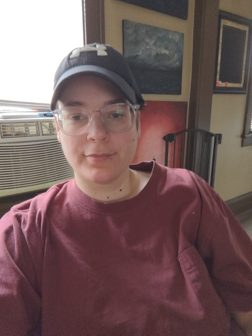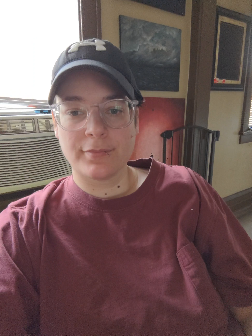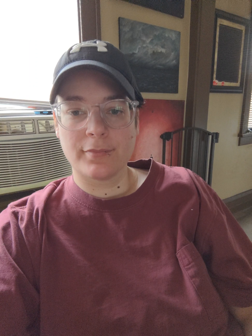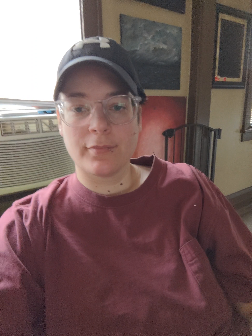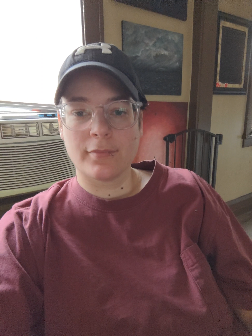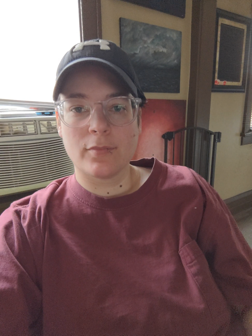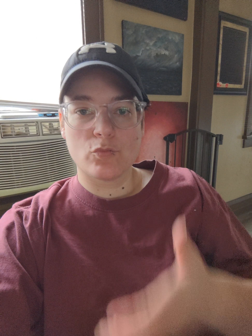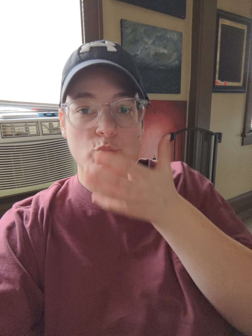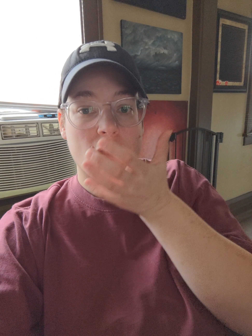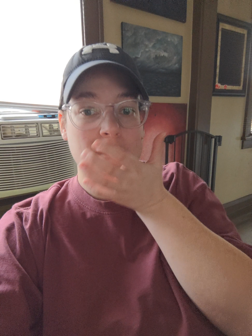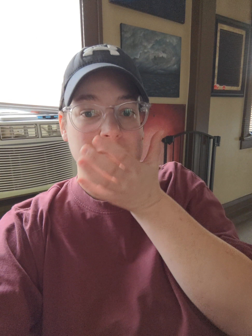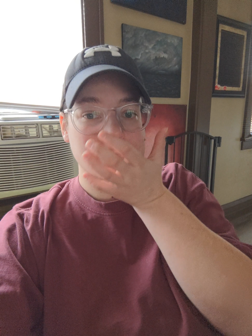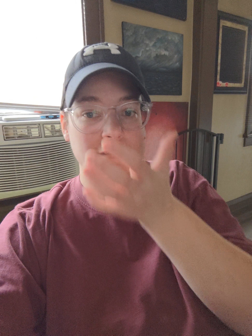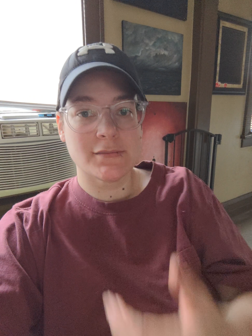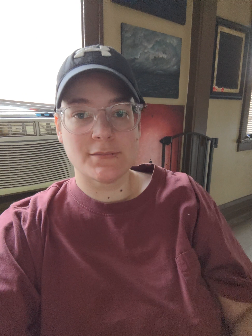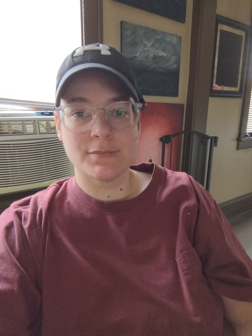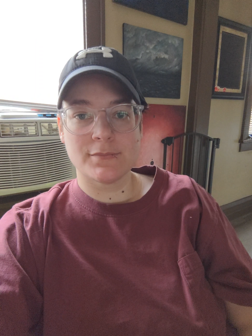grass